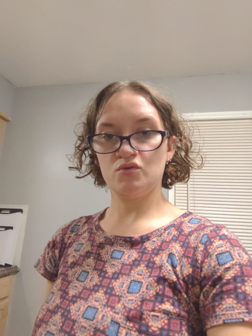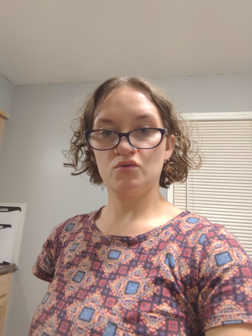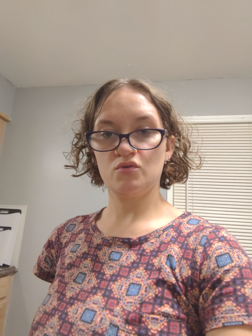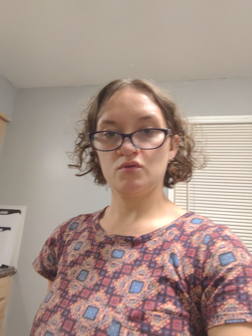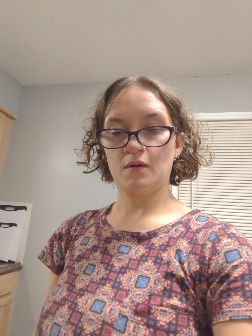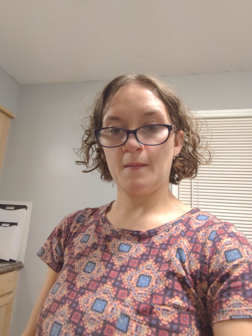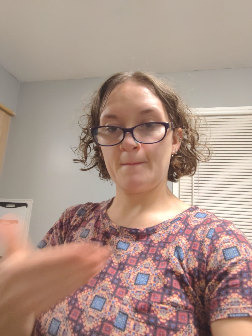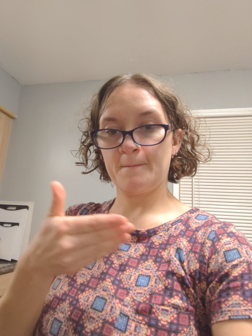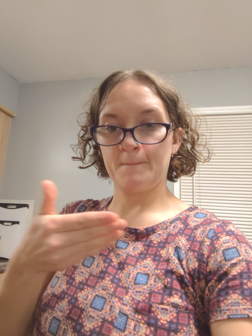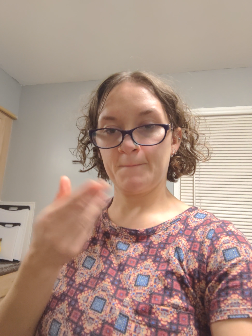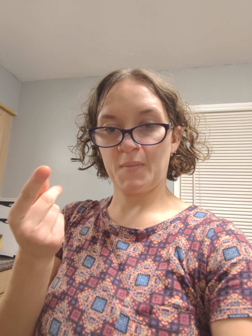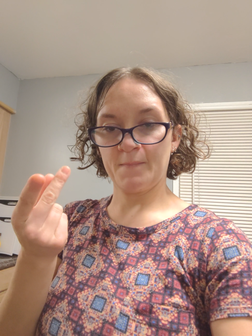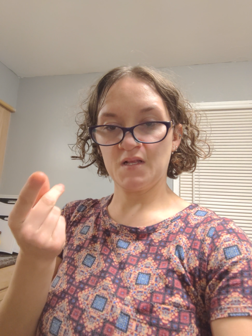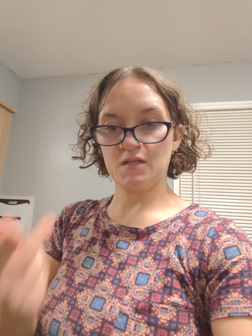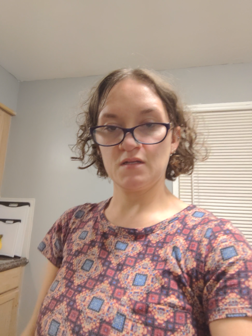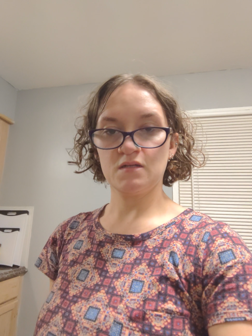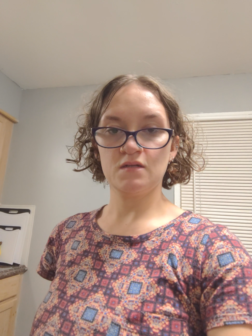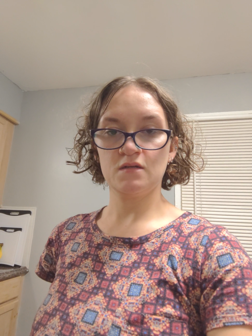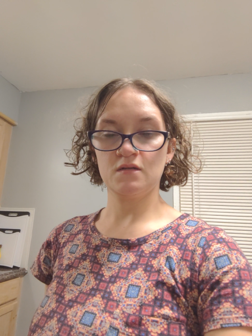puppy